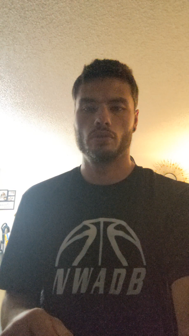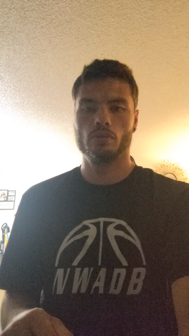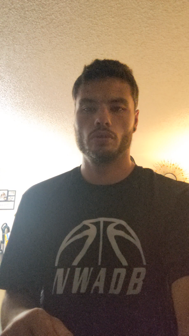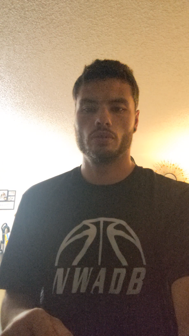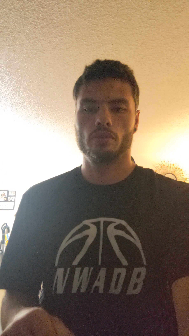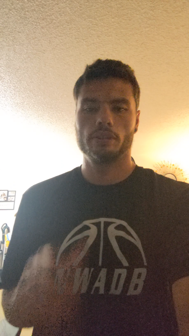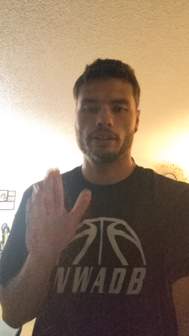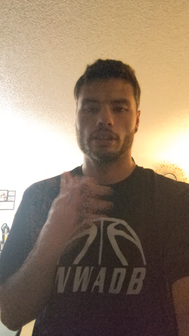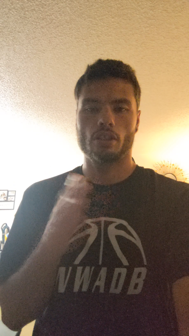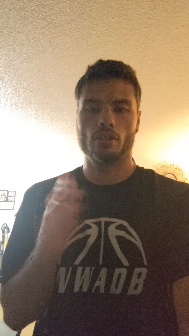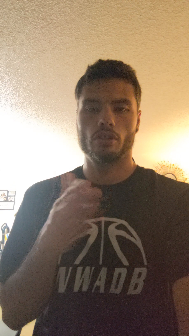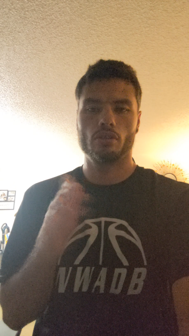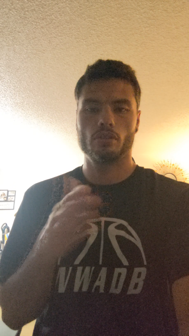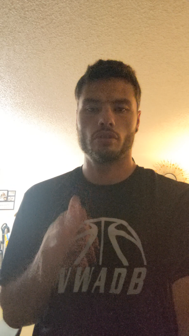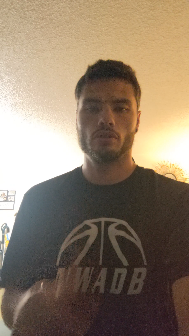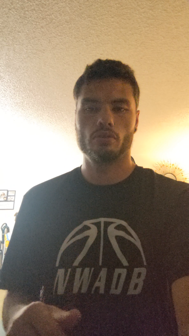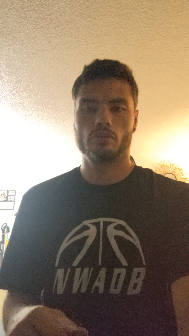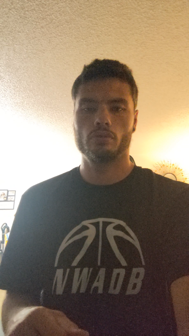share